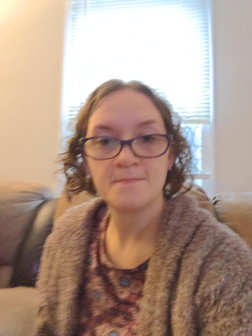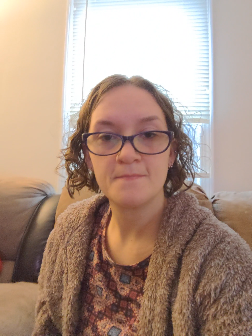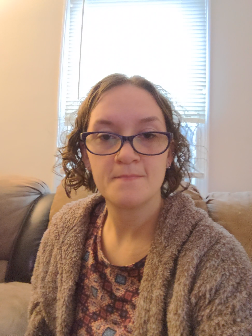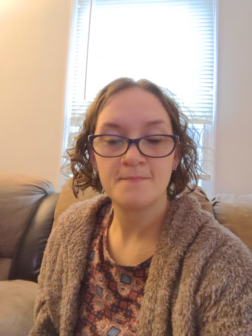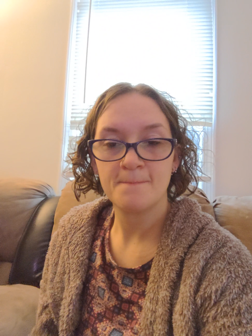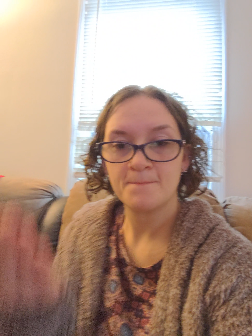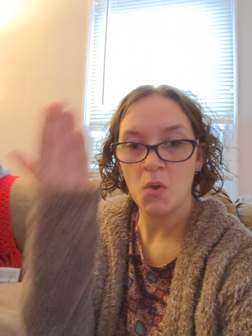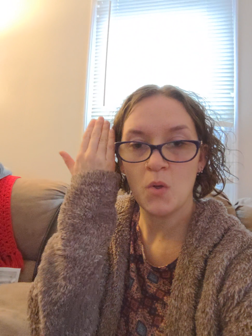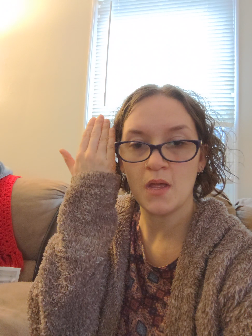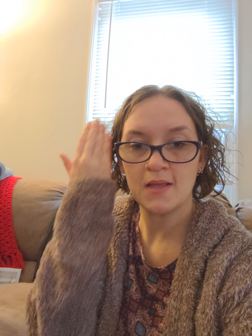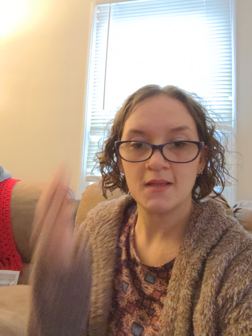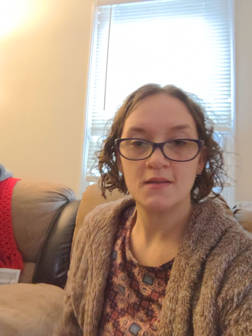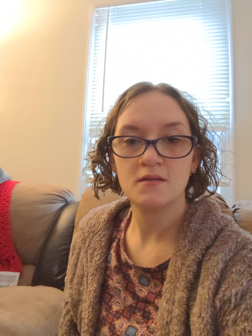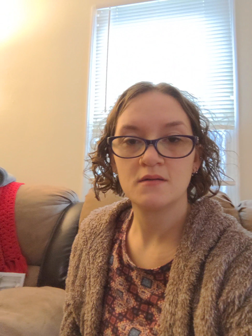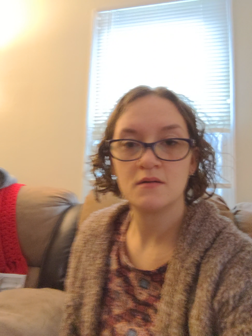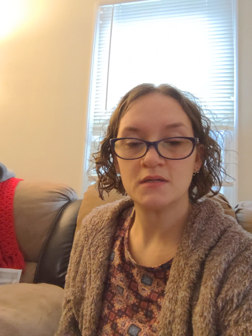morning